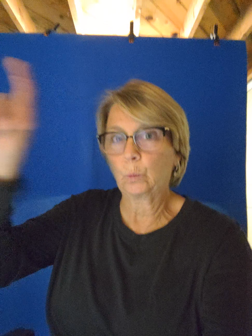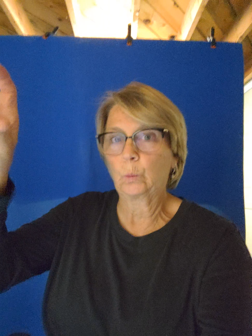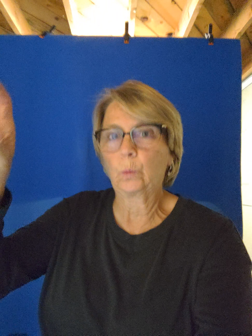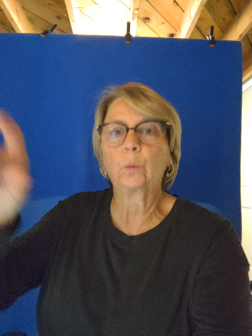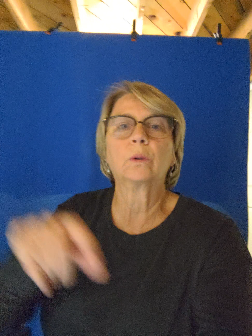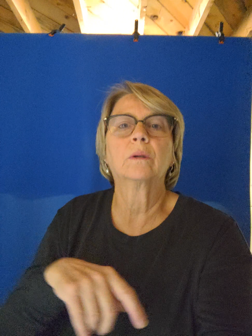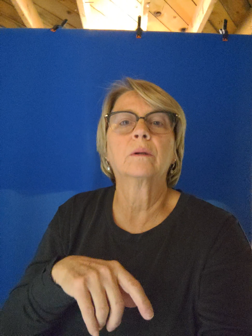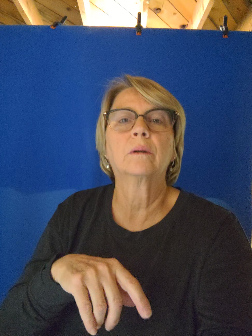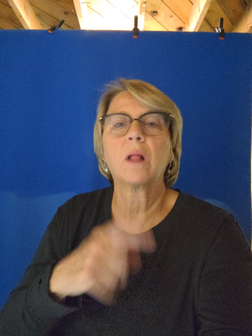moon